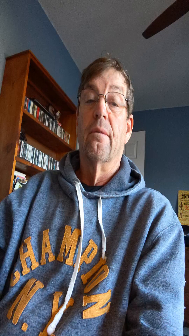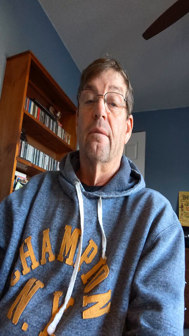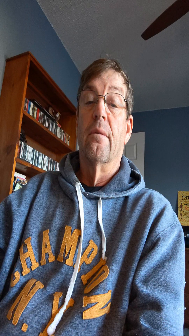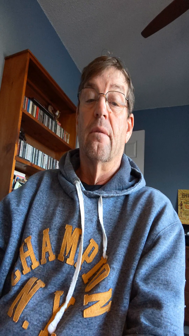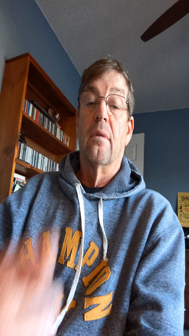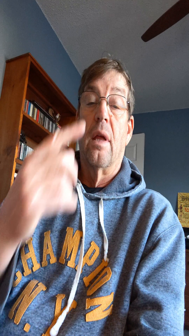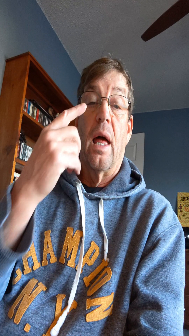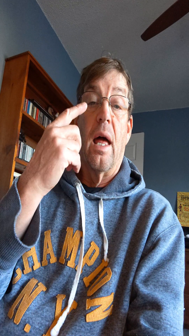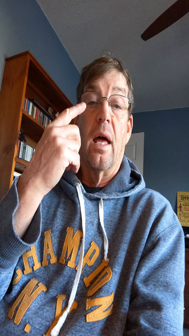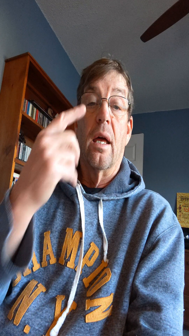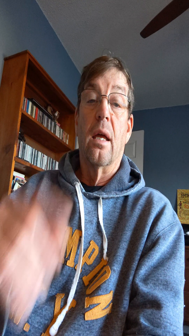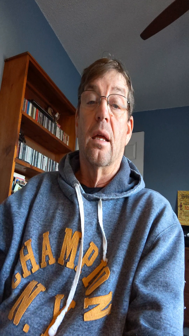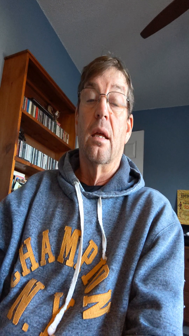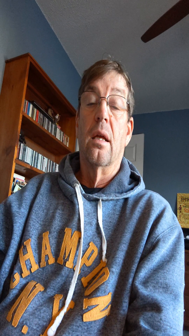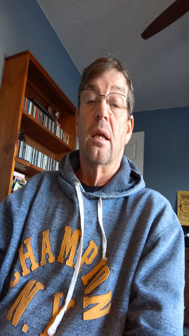eye